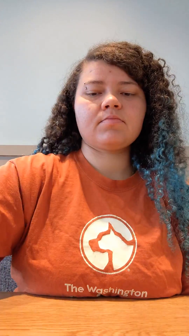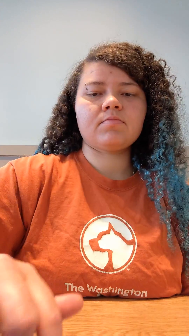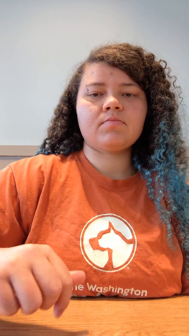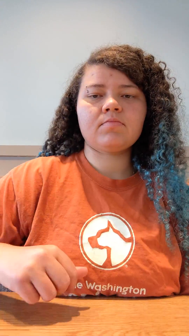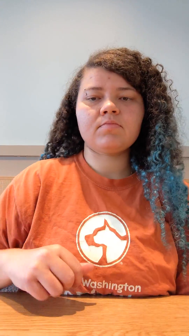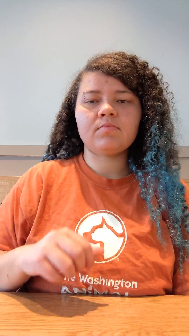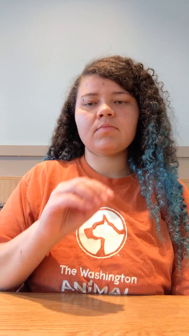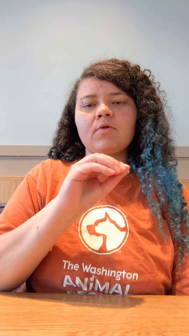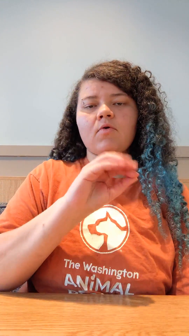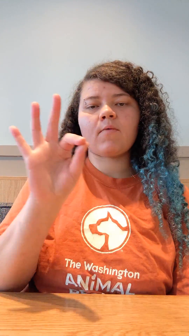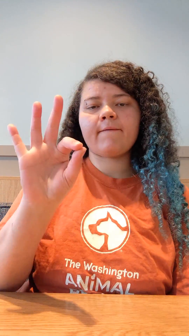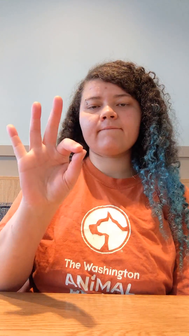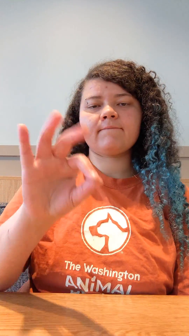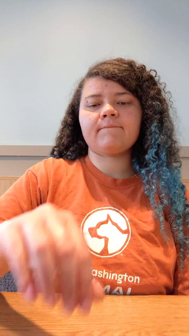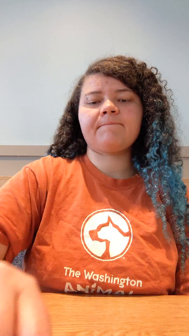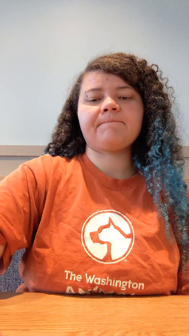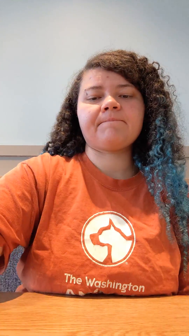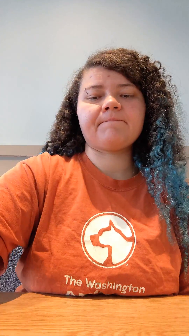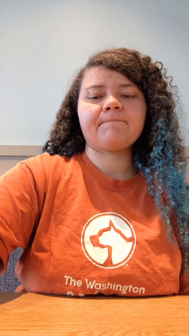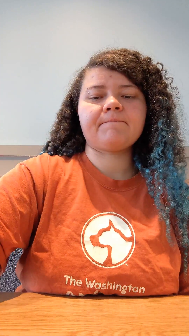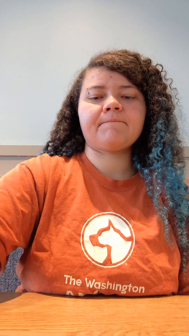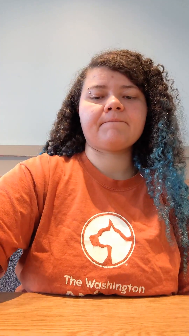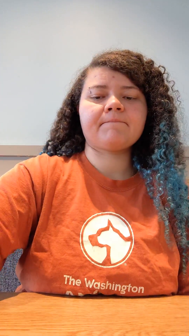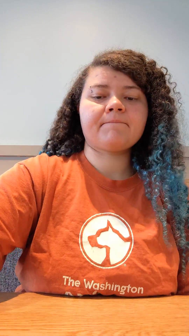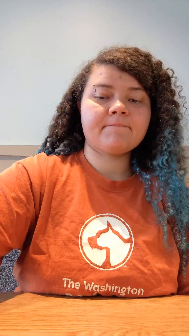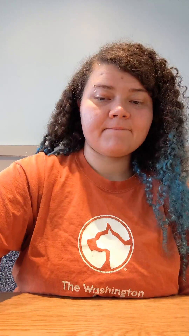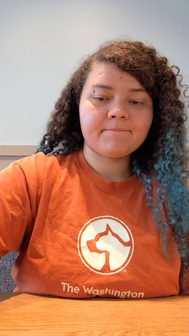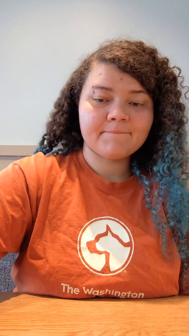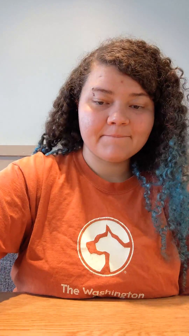off